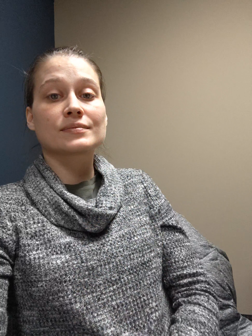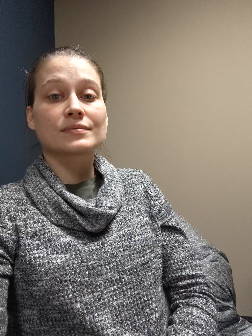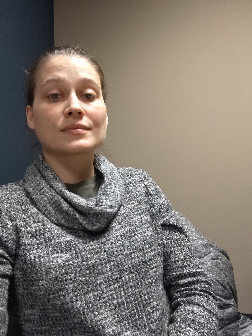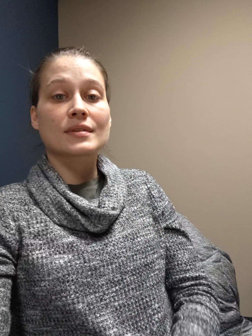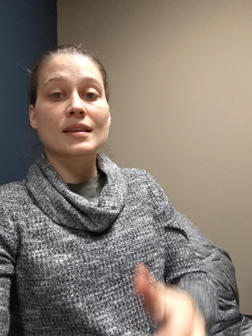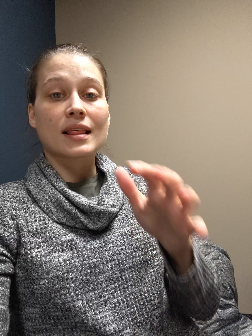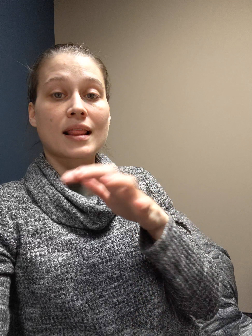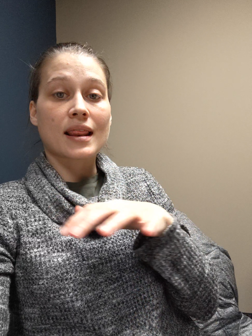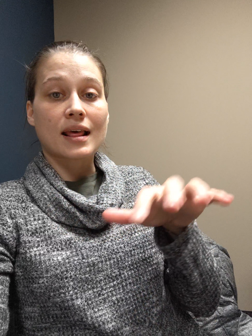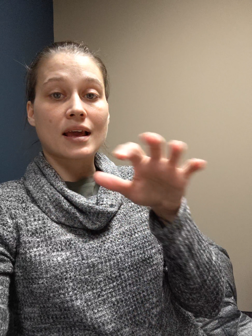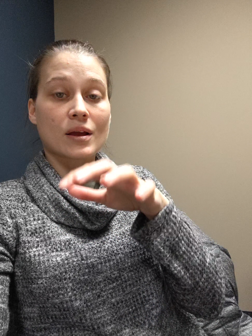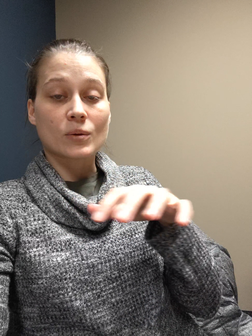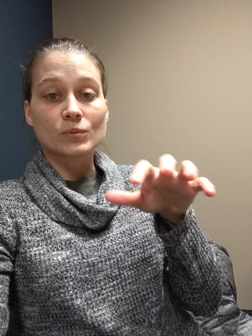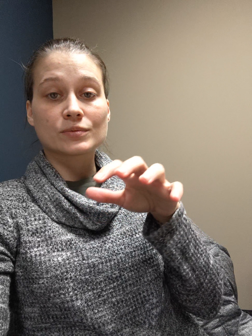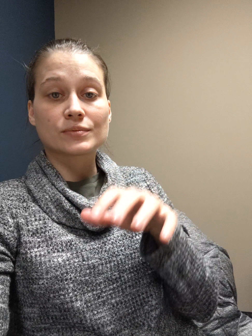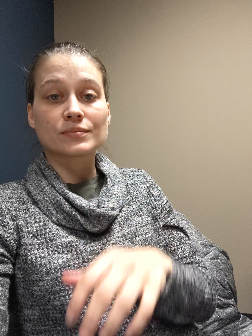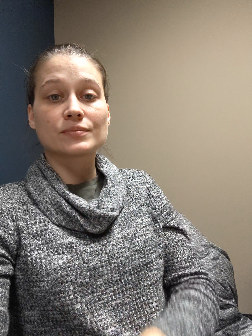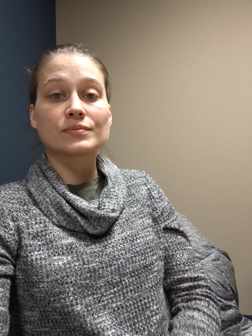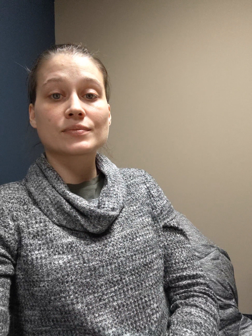cloud